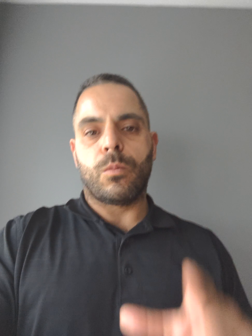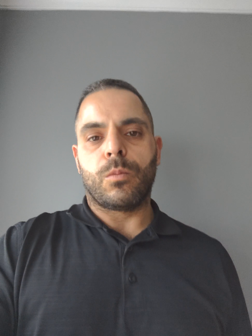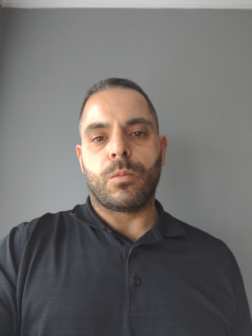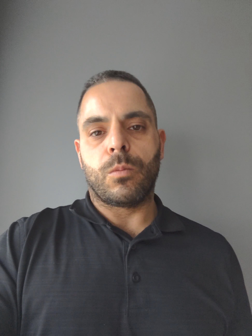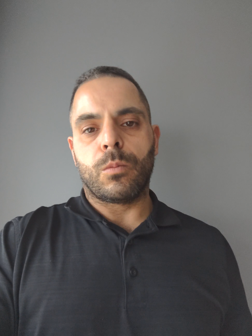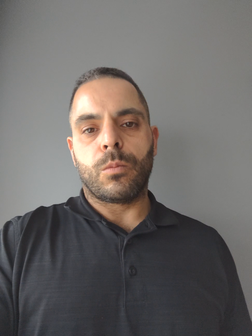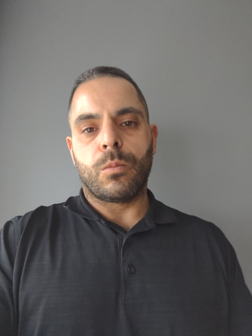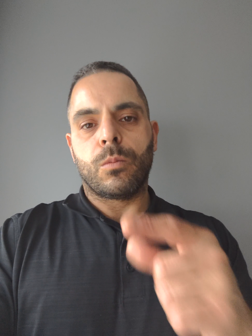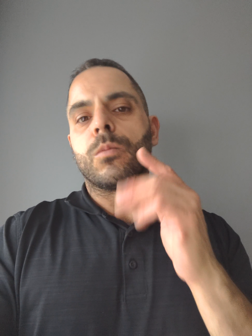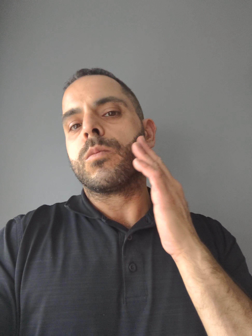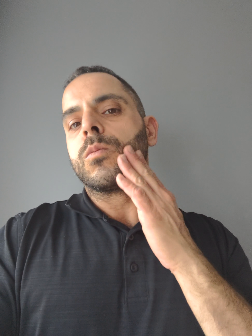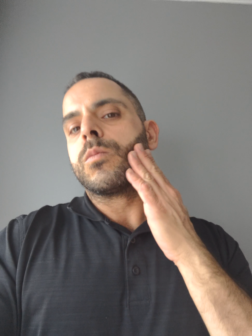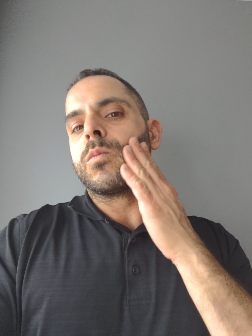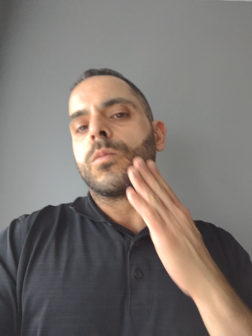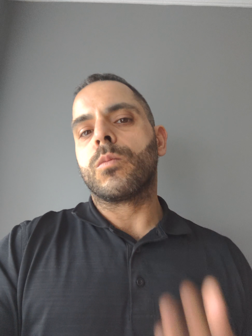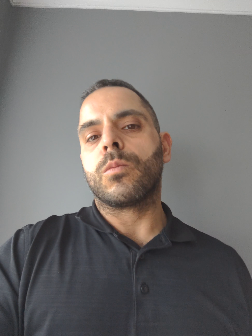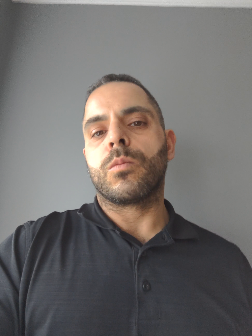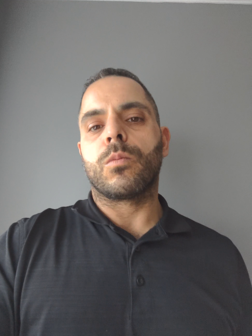cheek